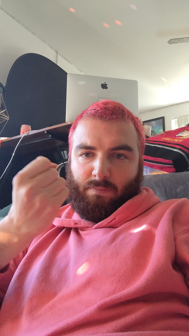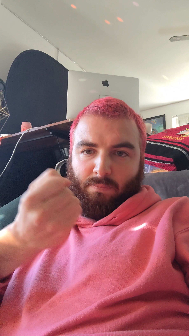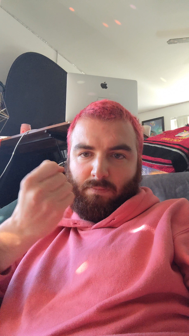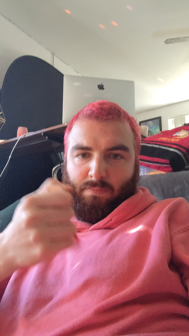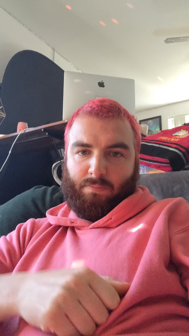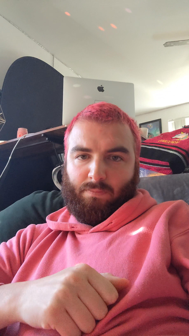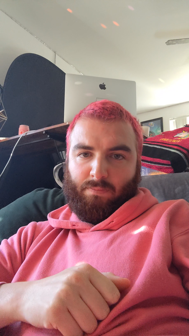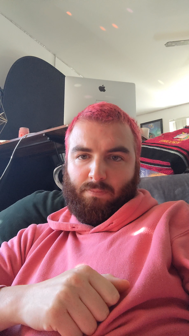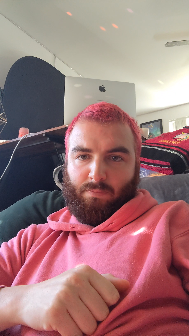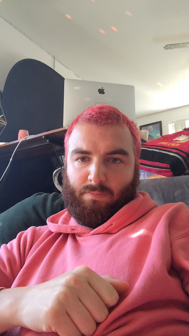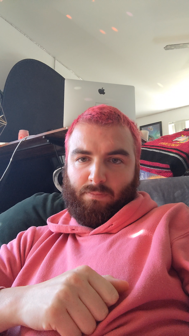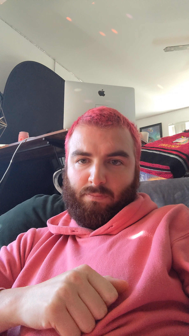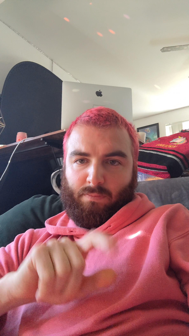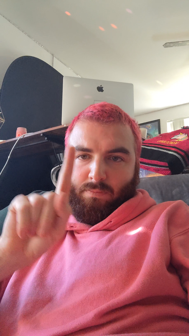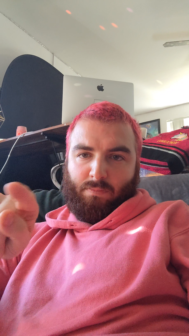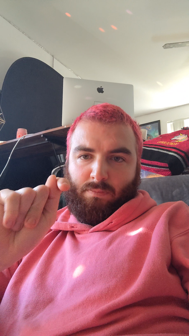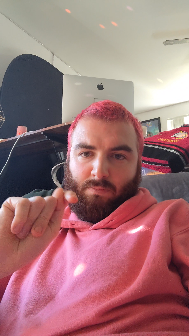go potty